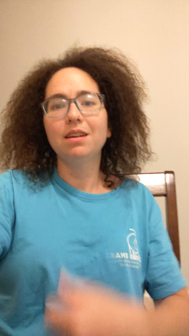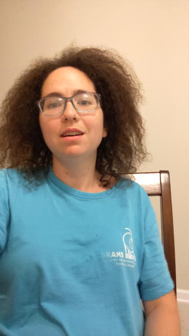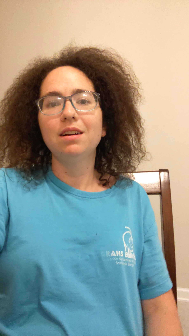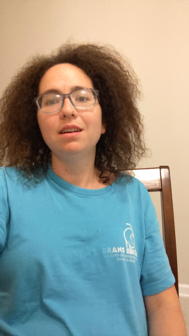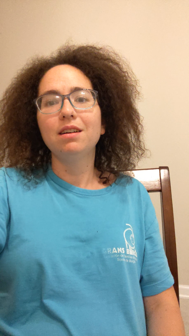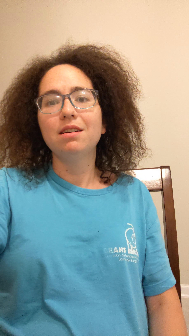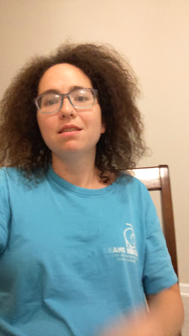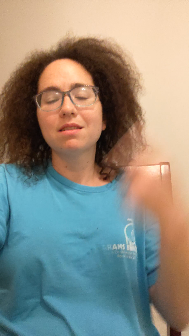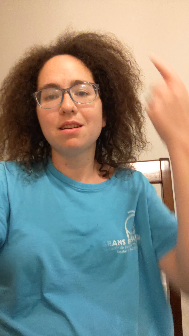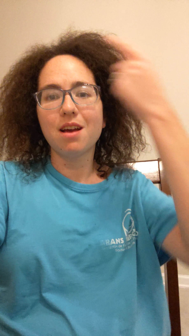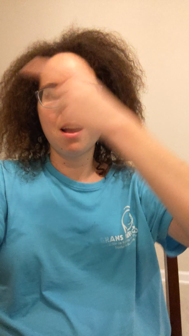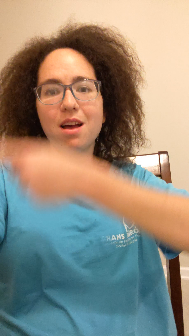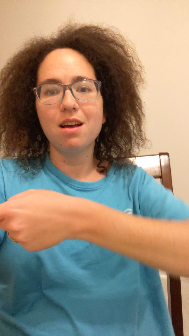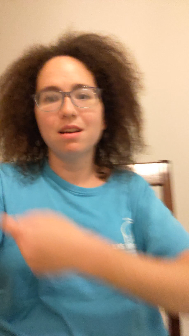day